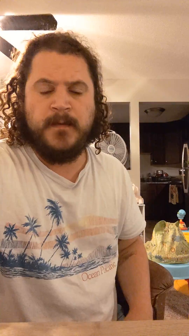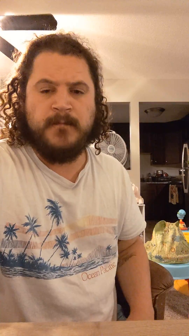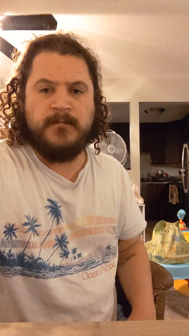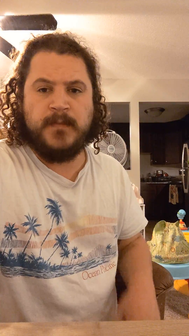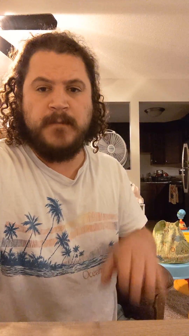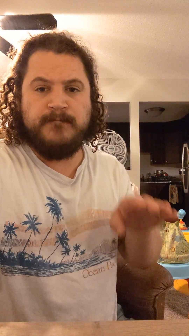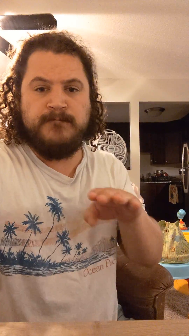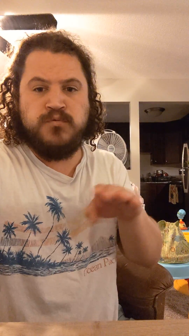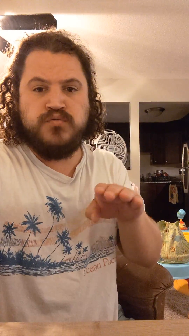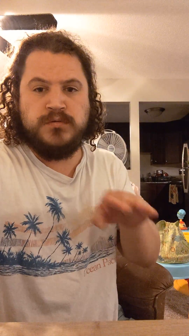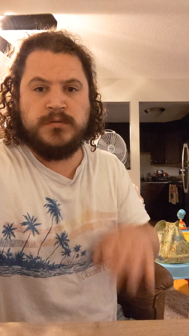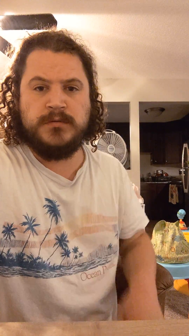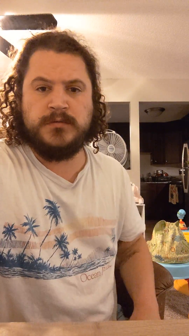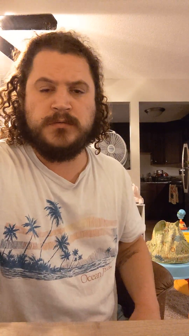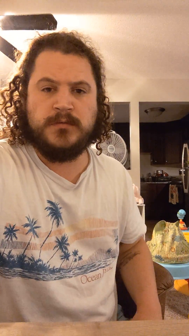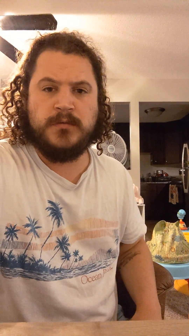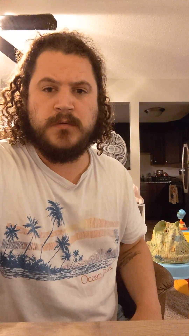boots